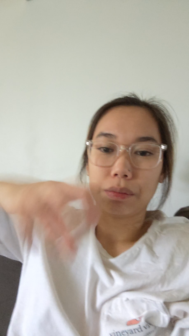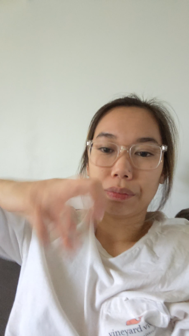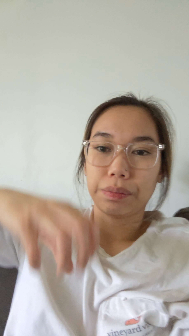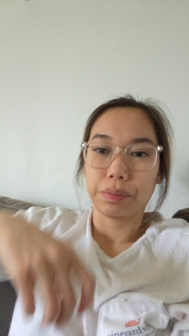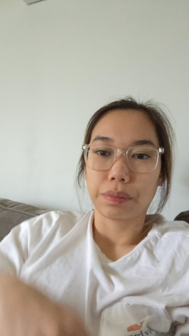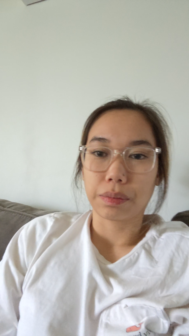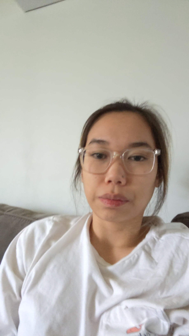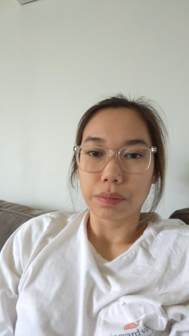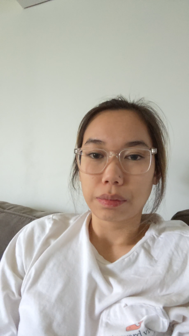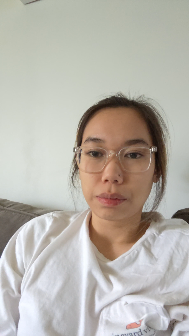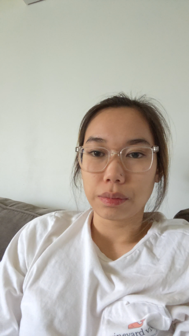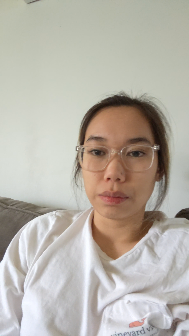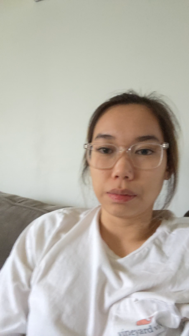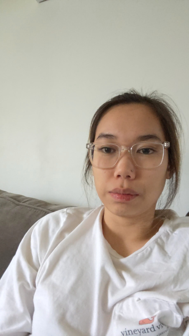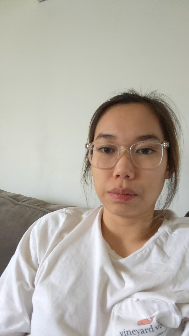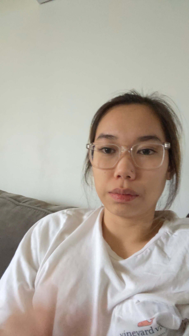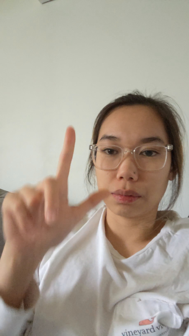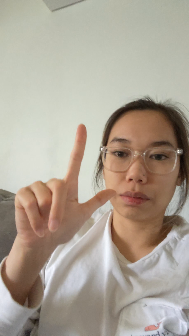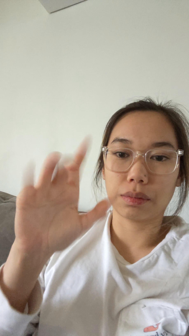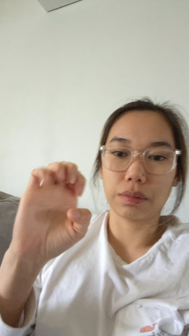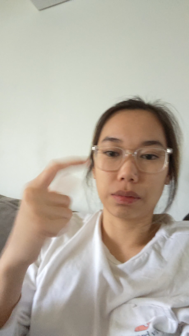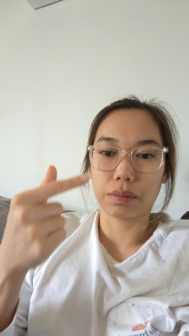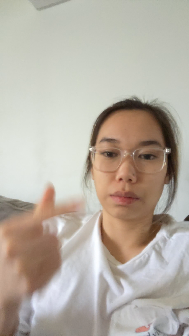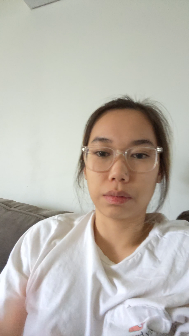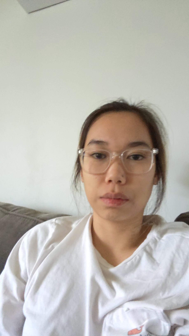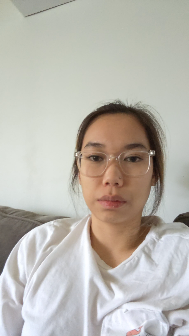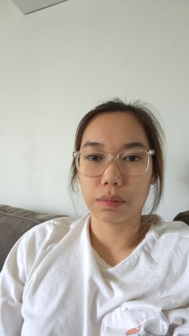leg